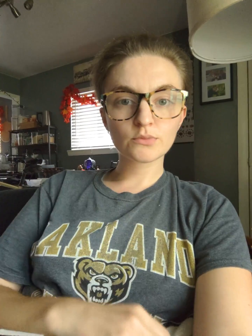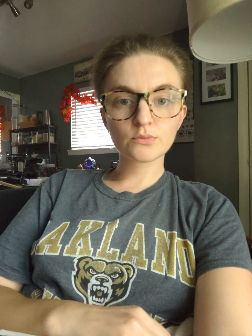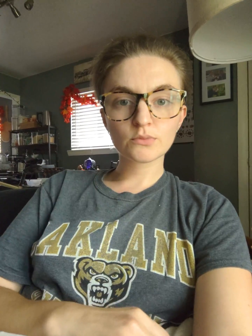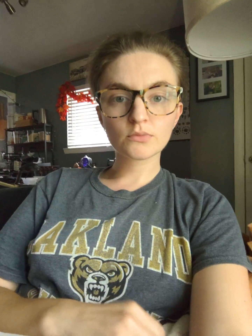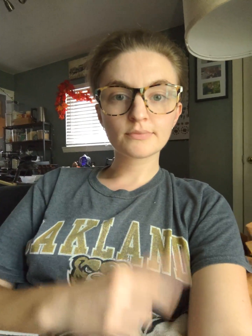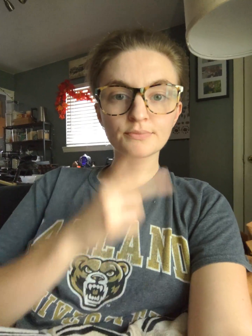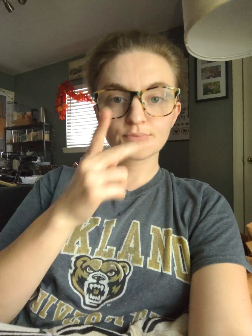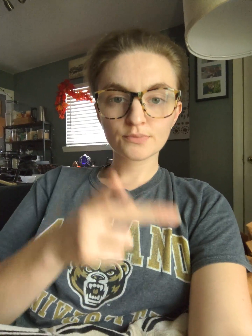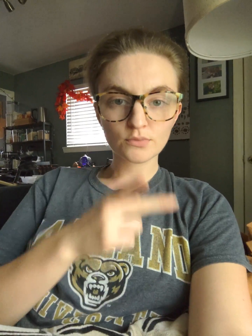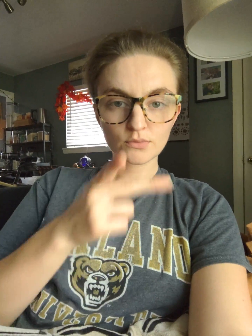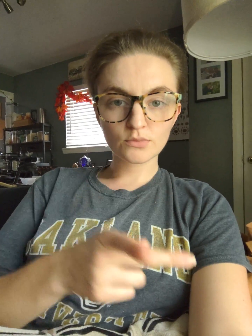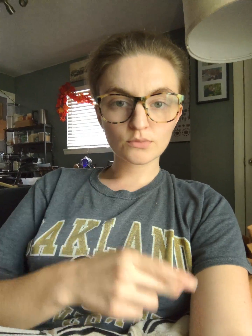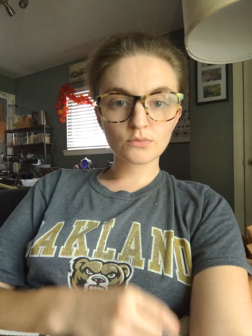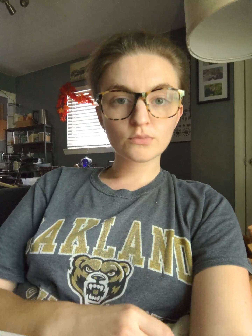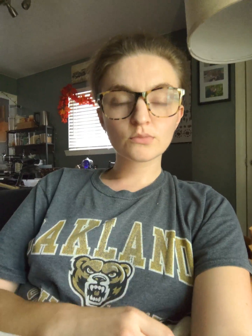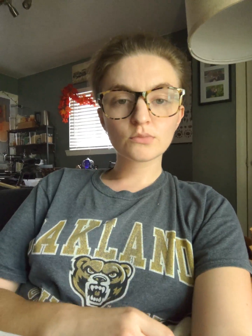careful